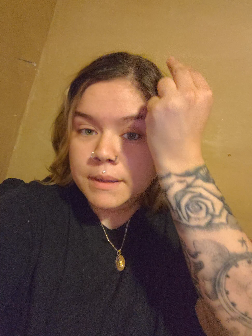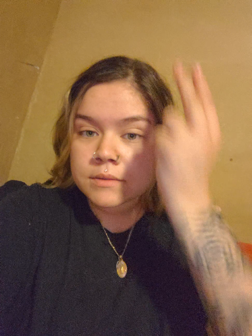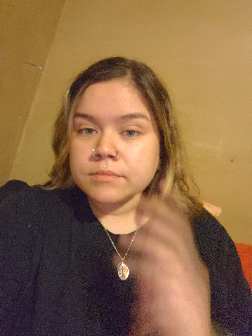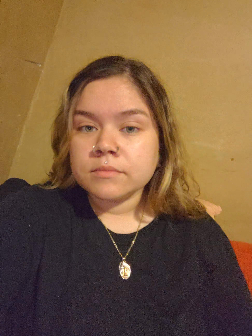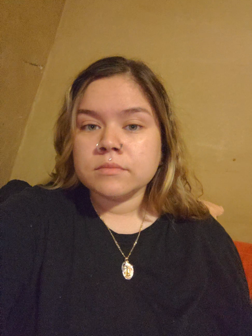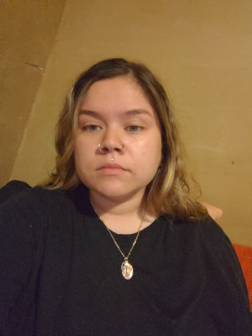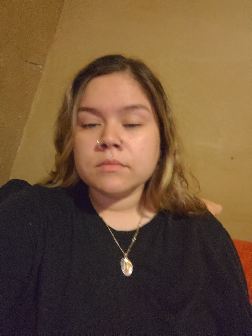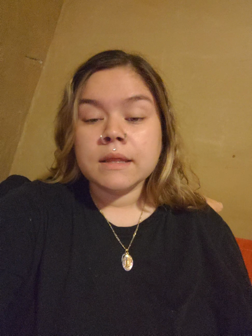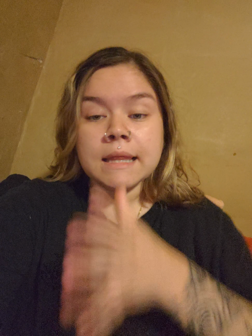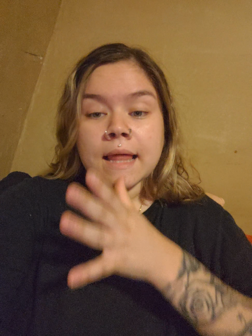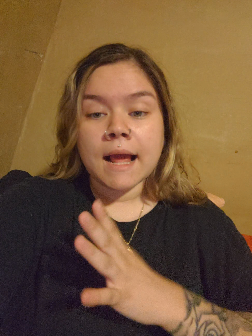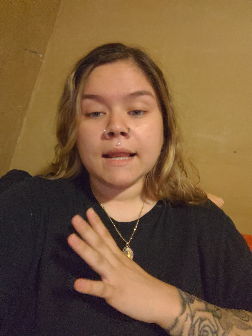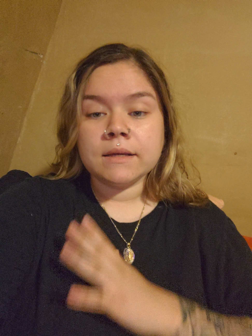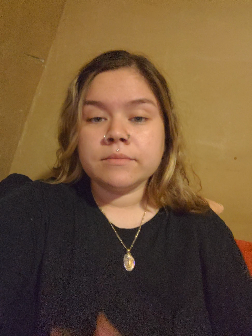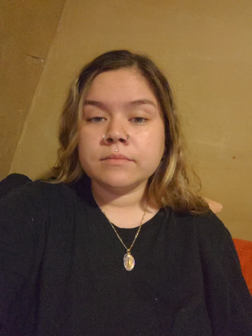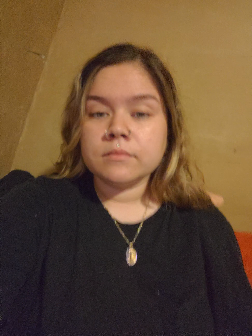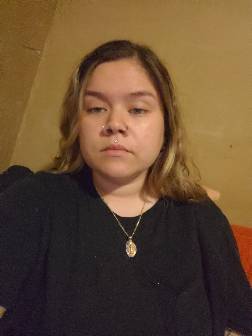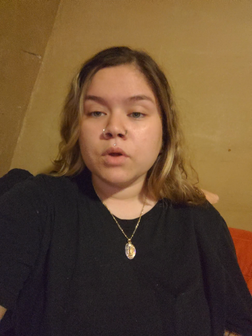lady